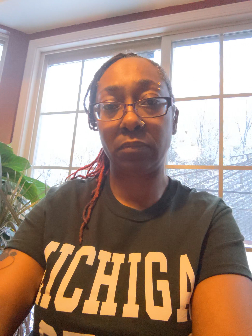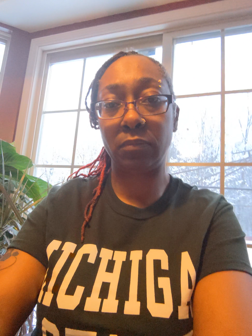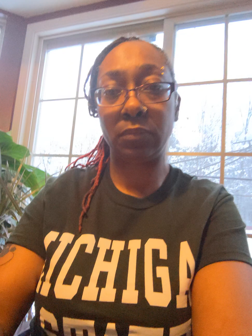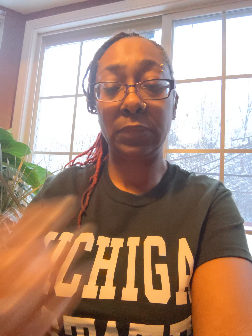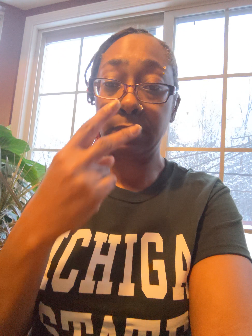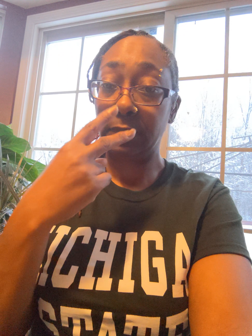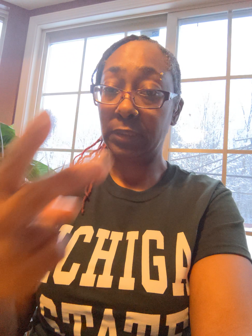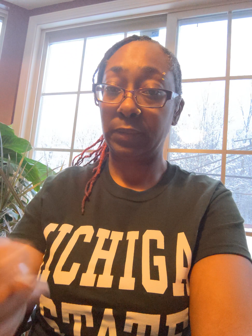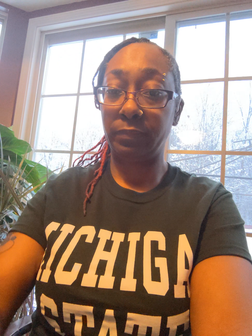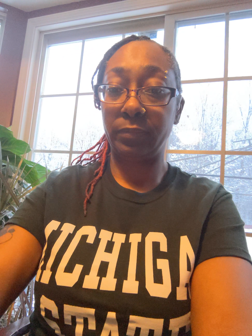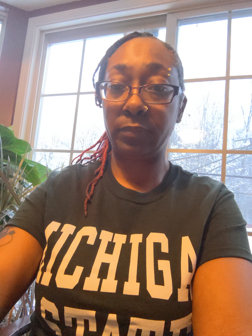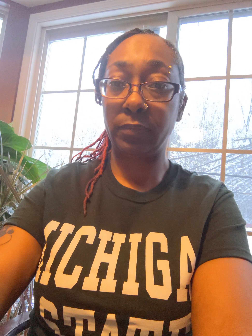see